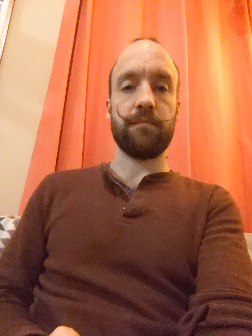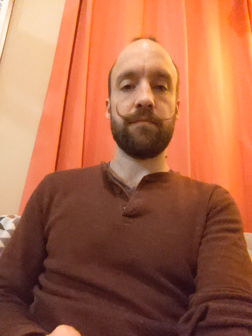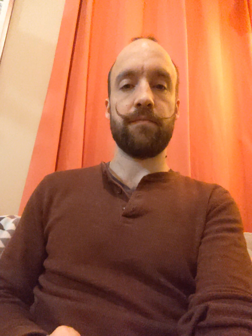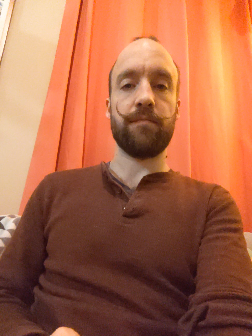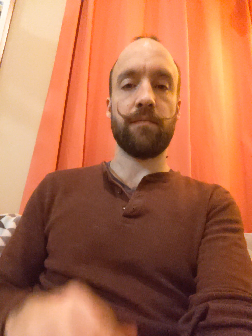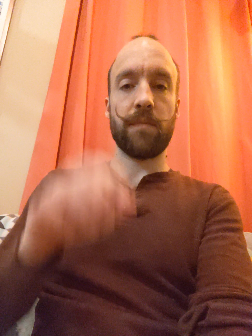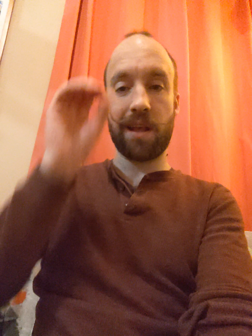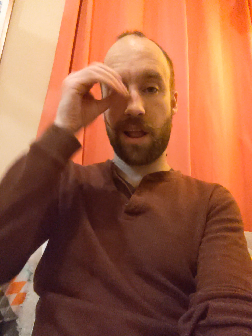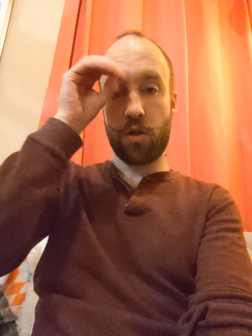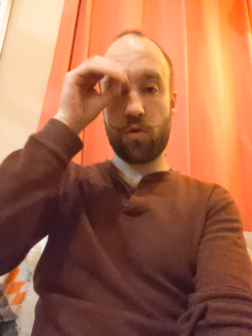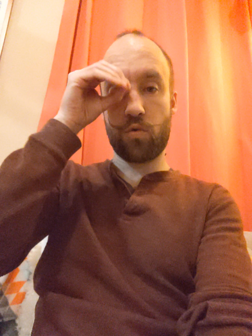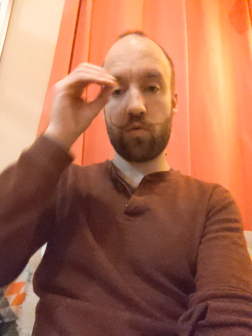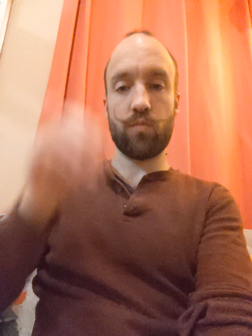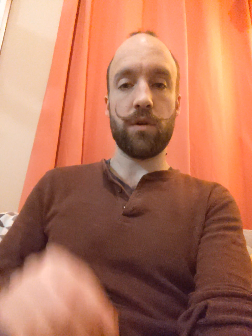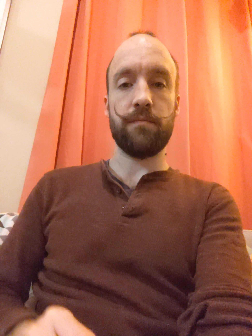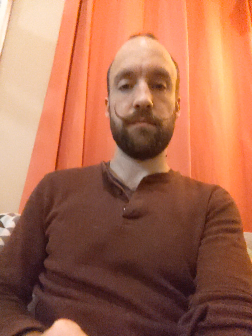owl